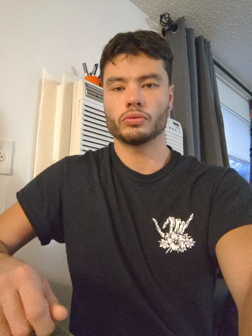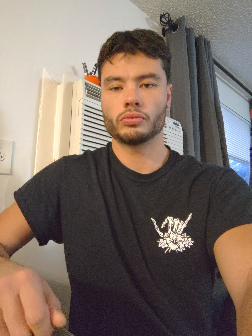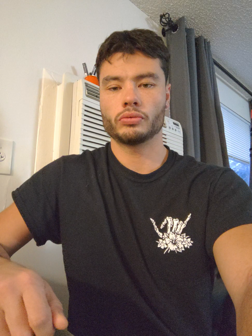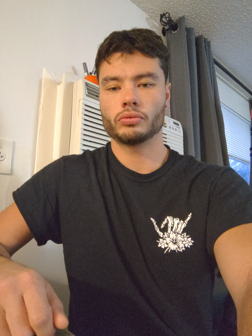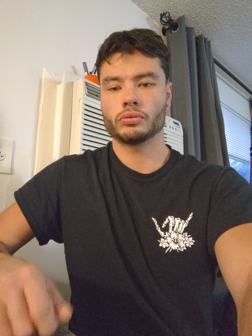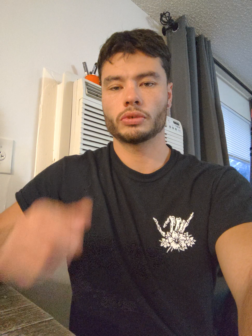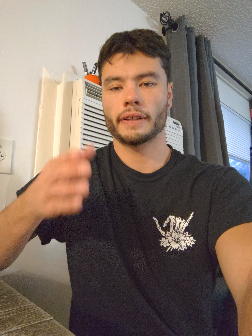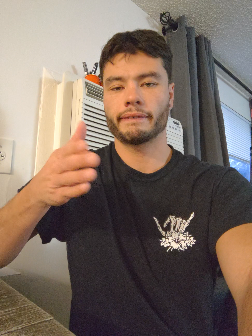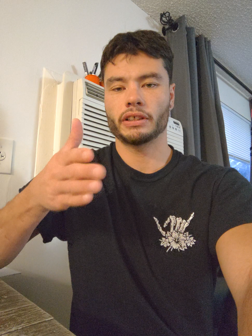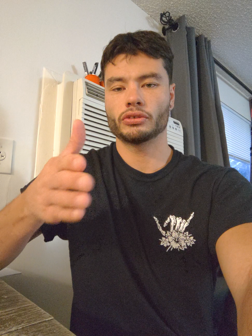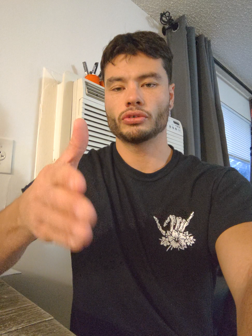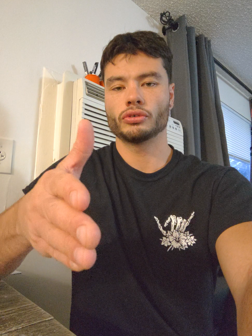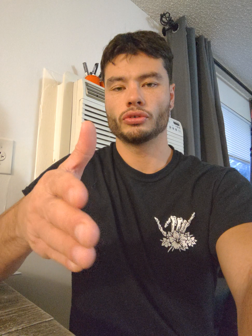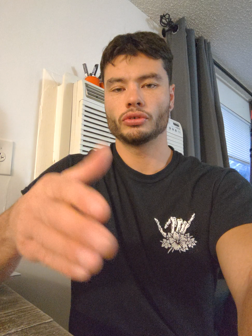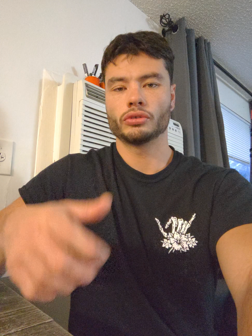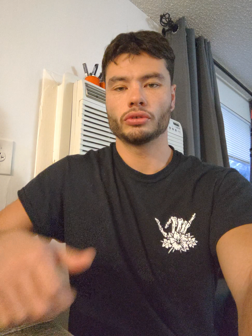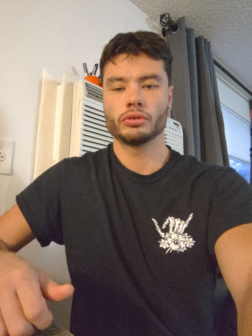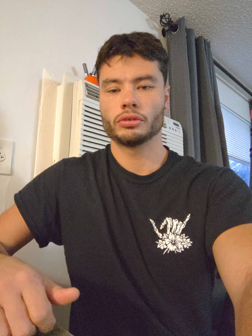fish